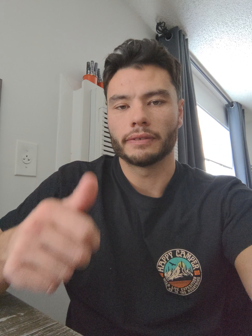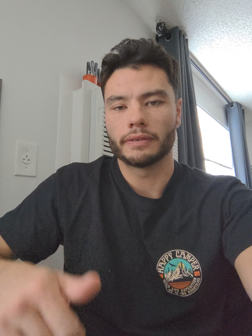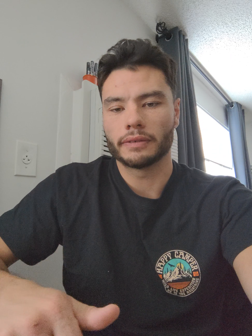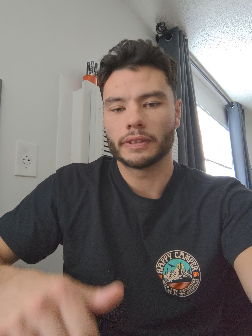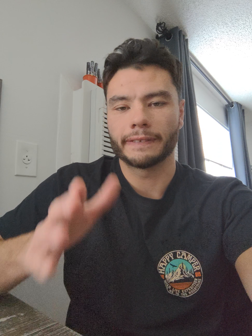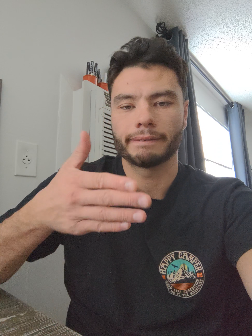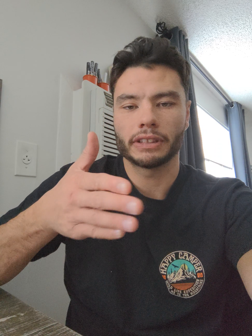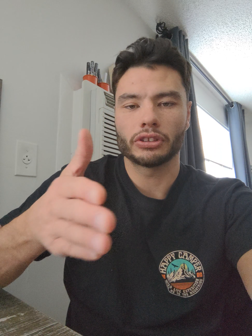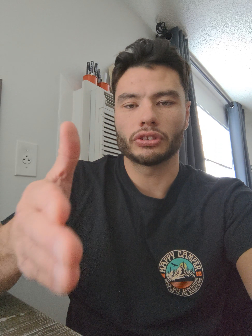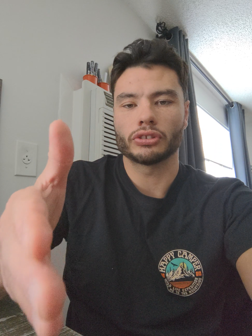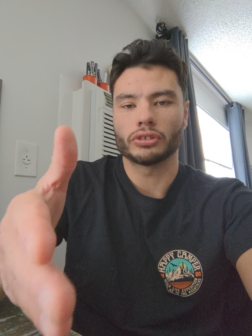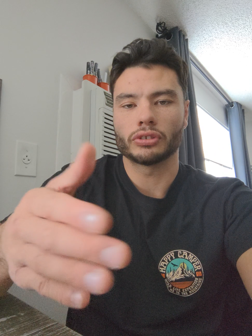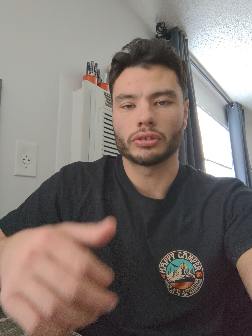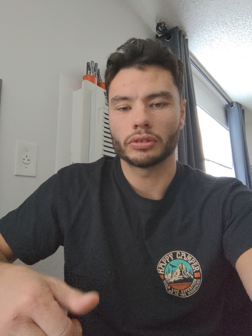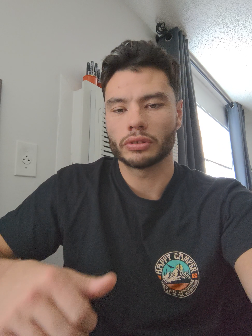fish